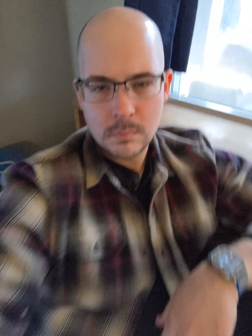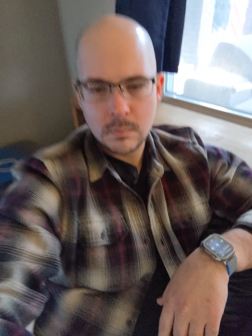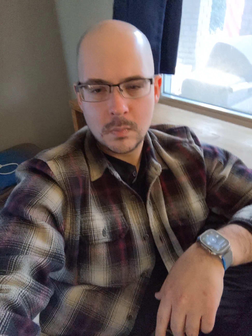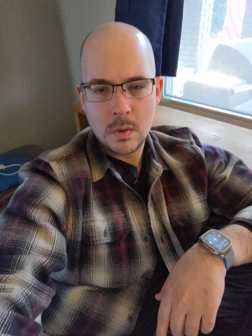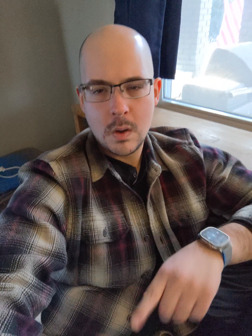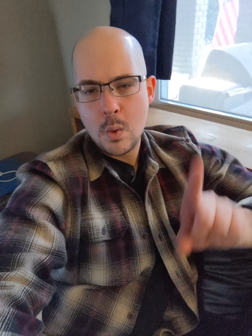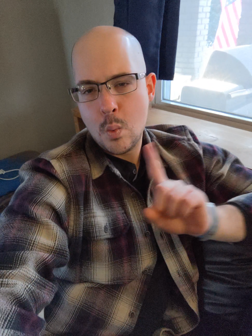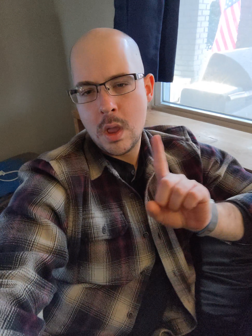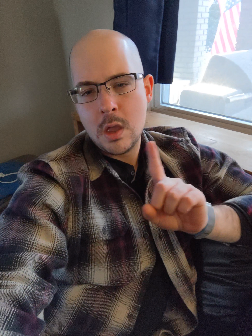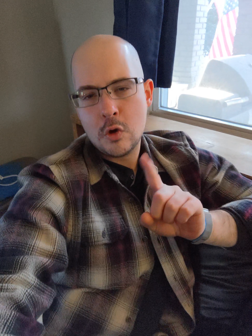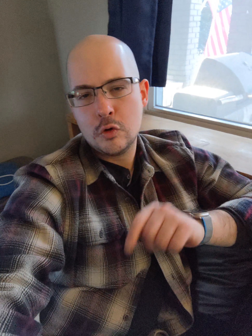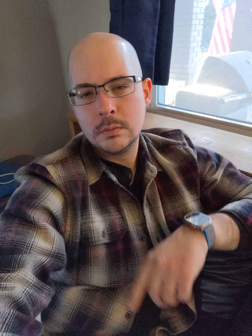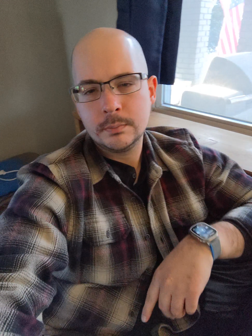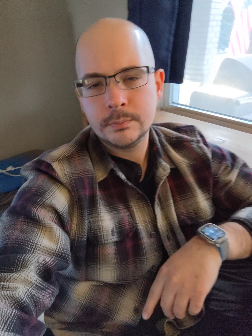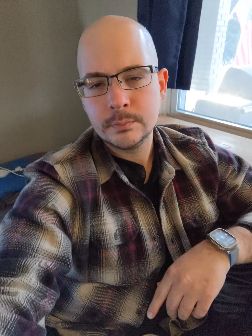where